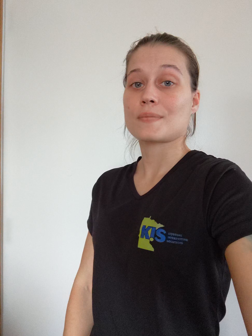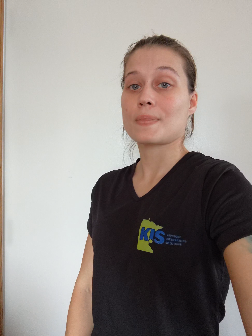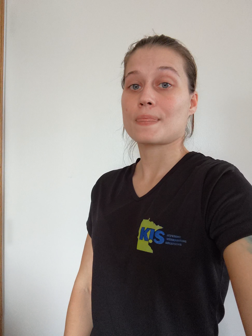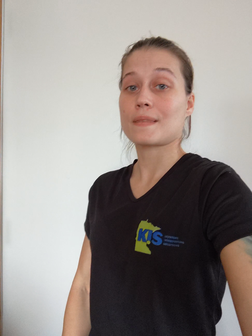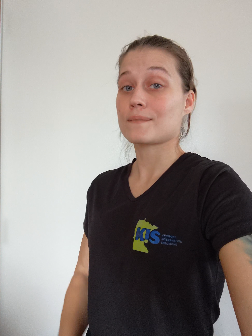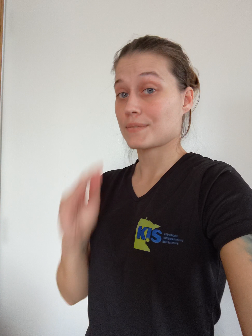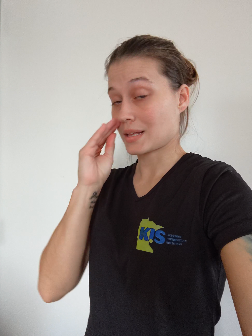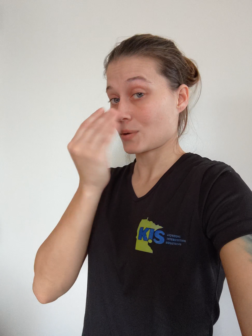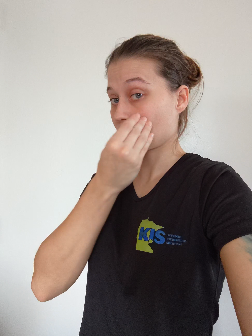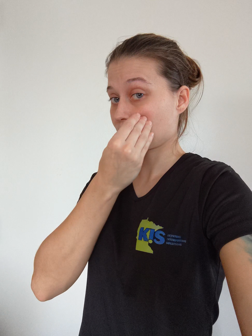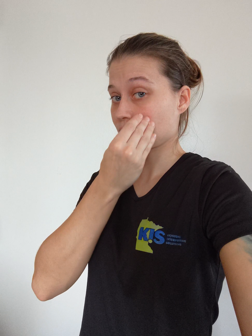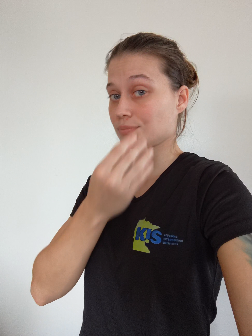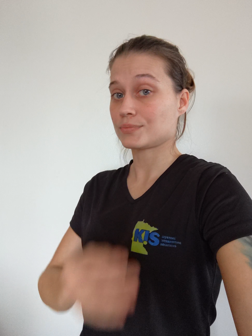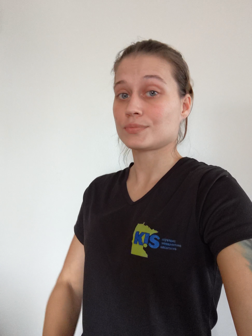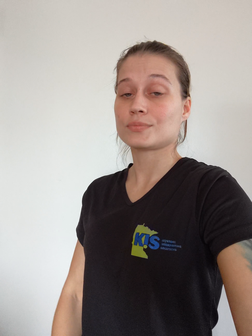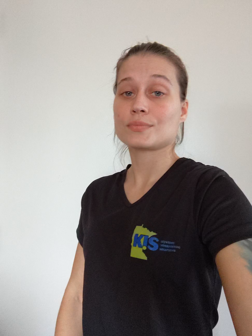flower